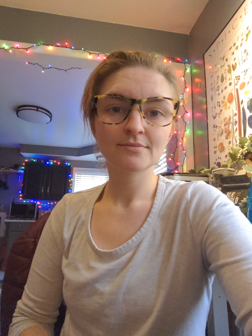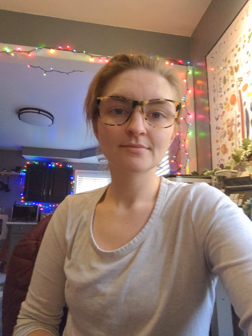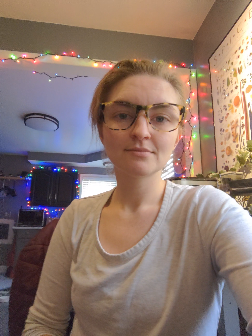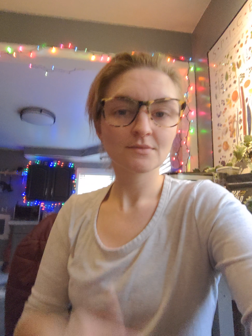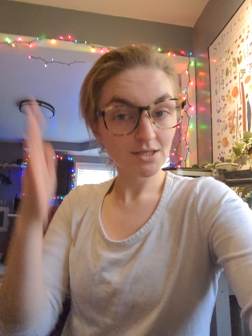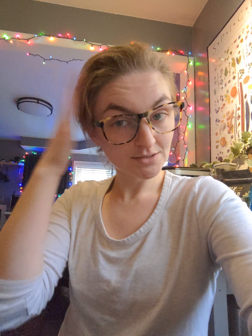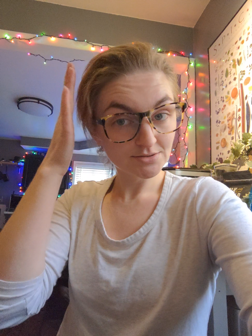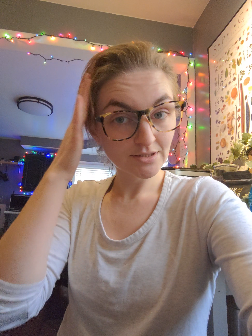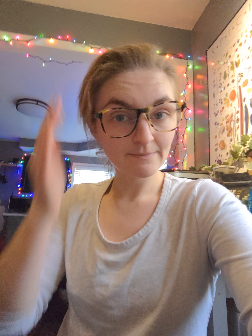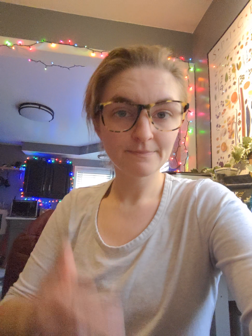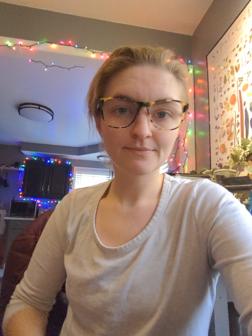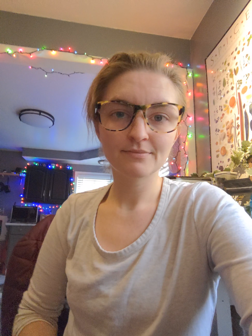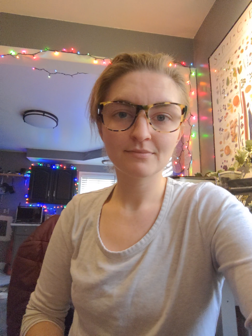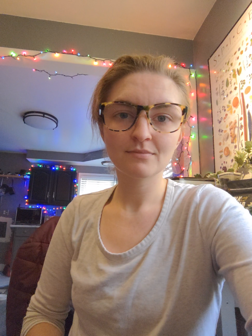hat